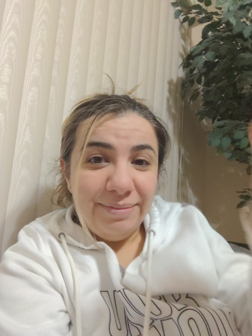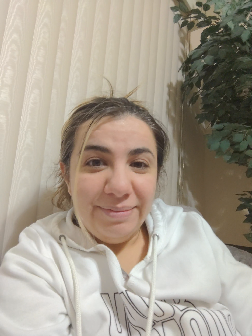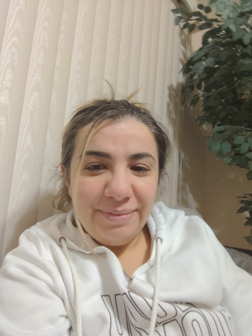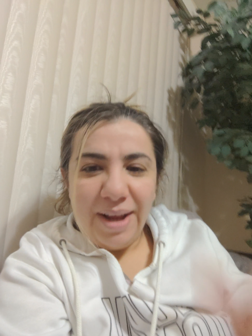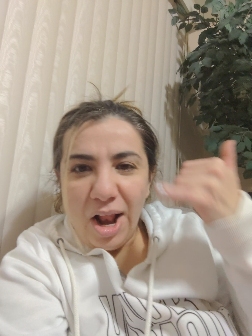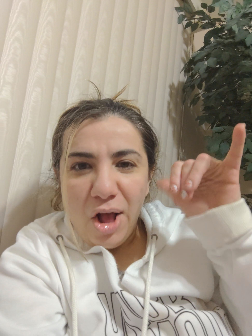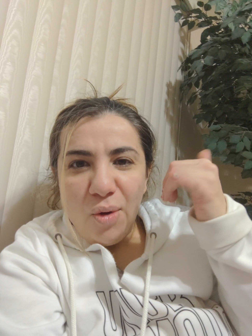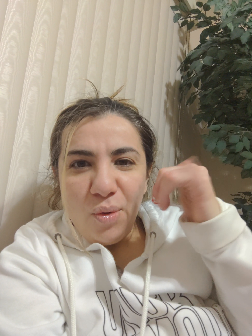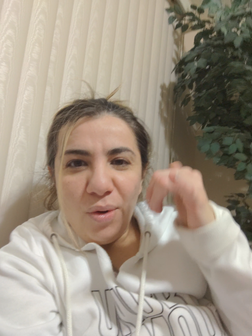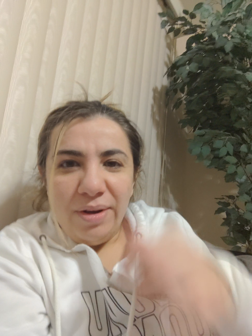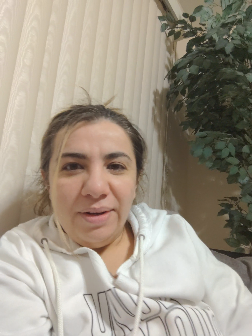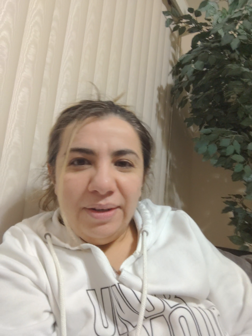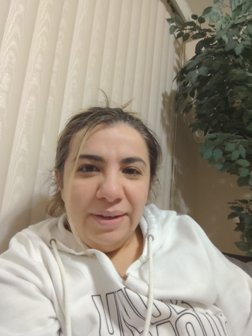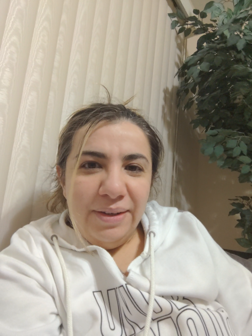yellow